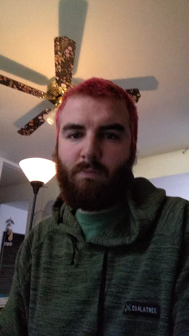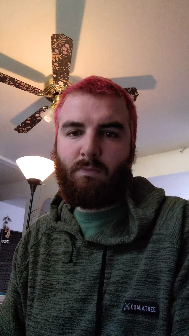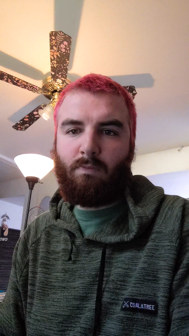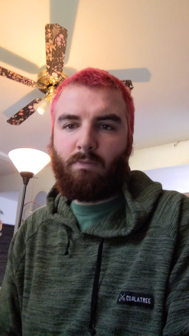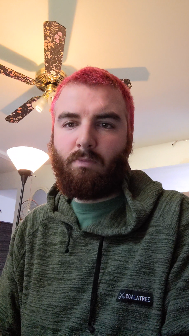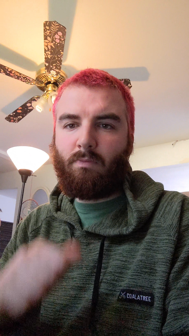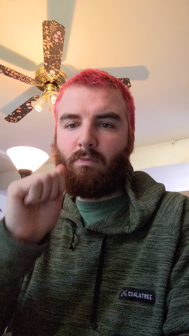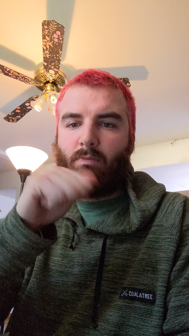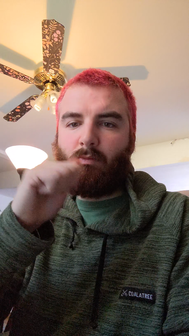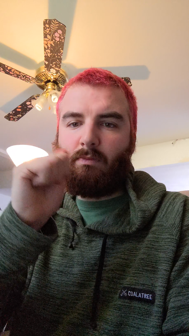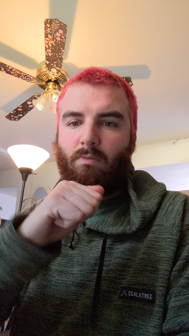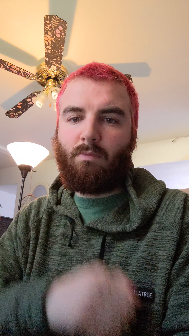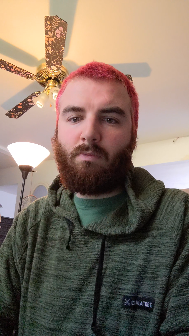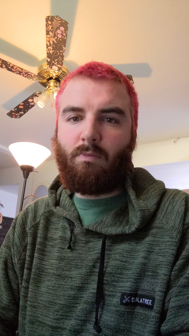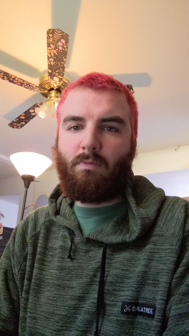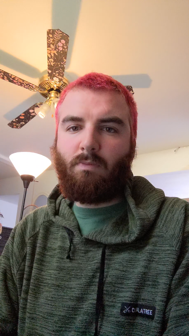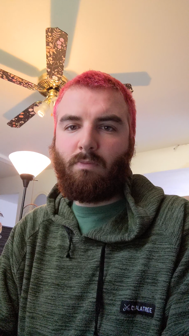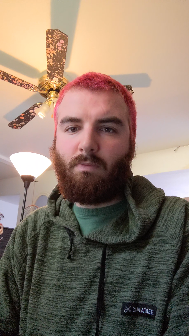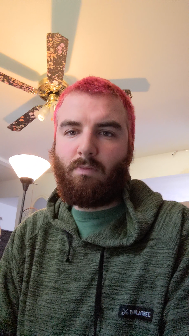rock